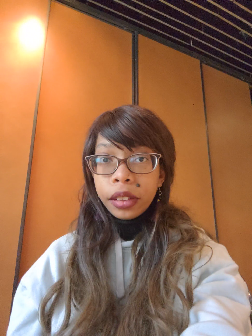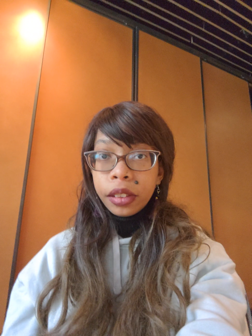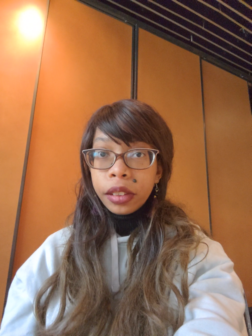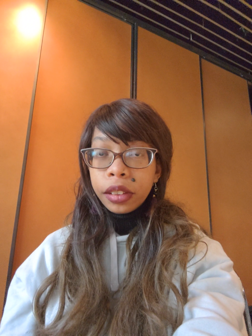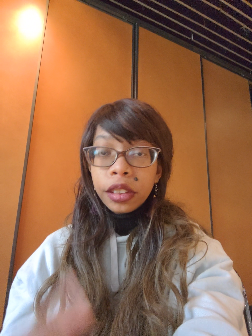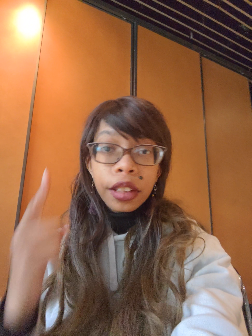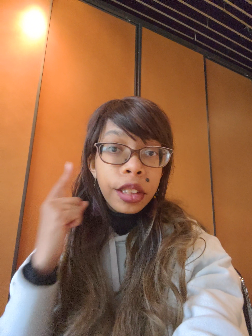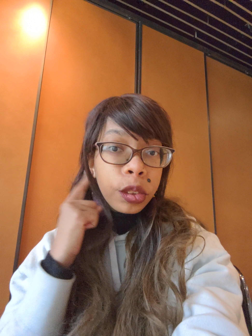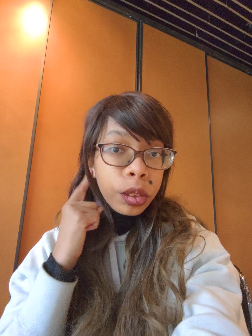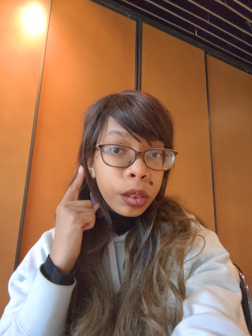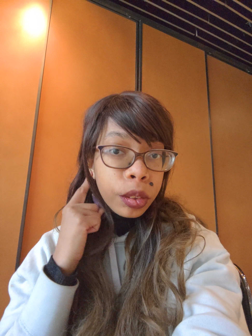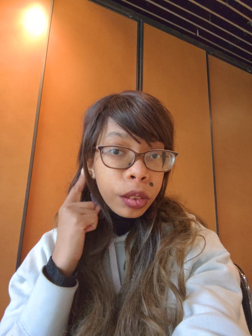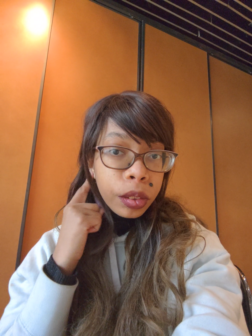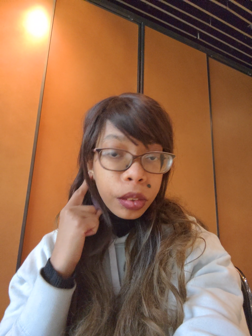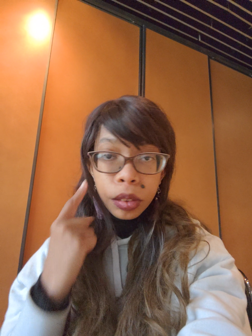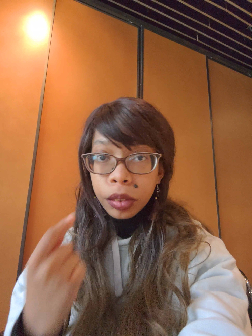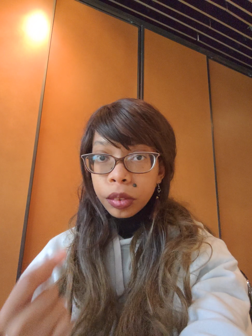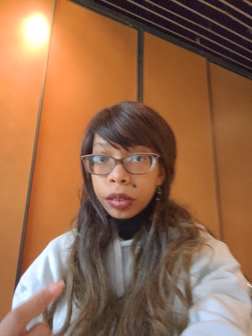ear